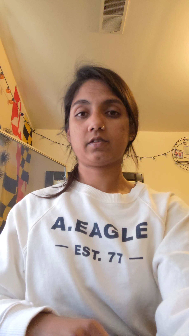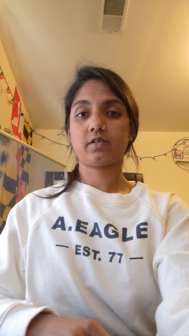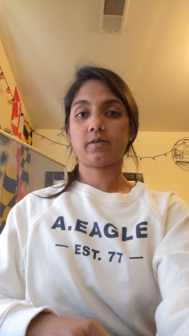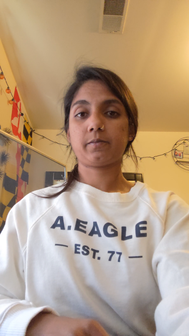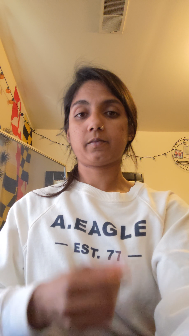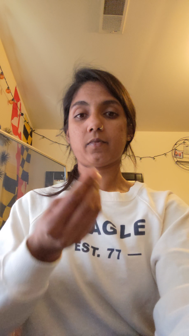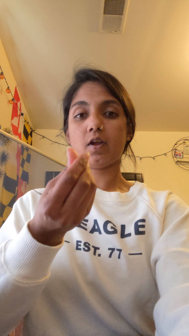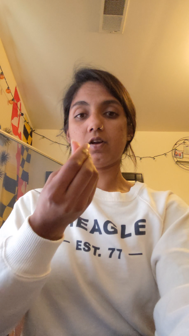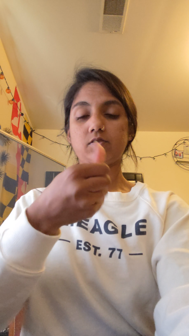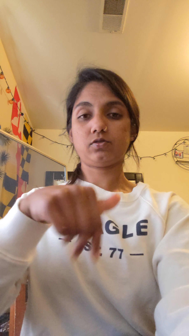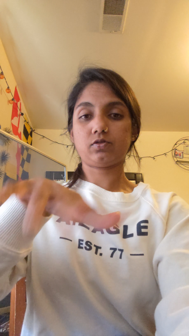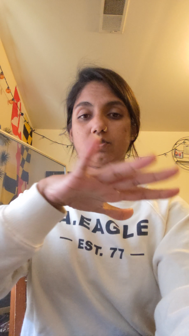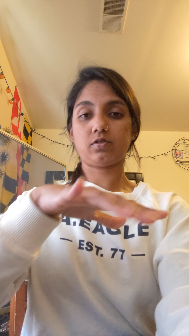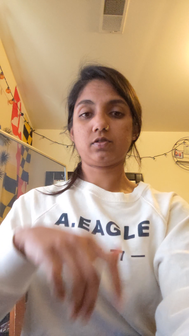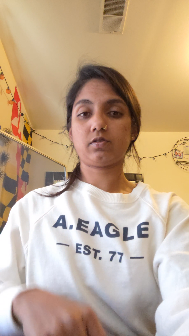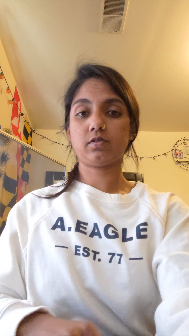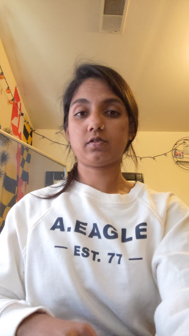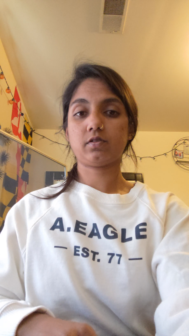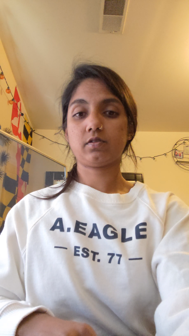garden